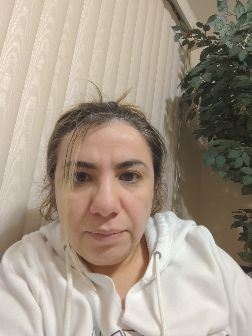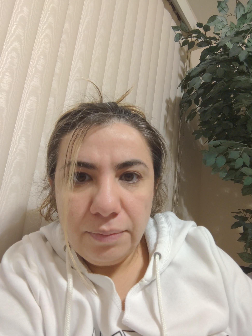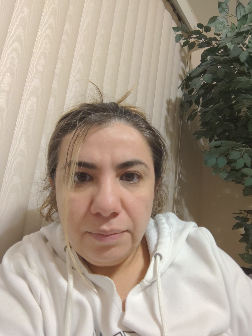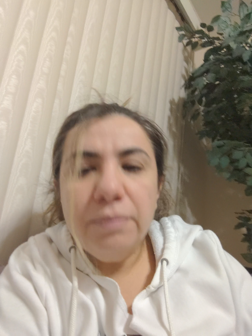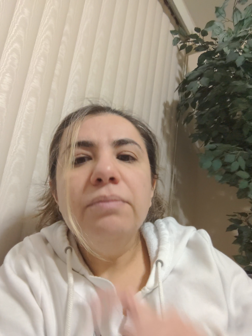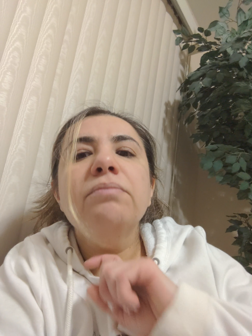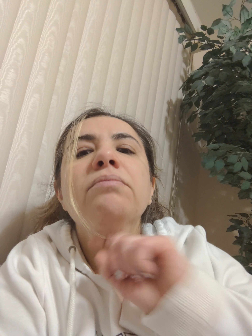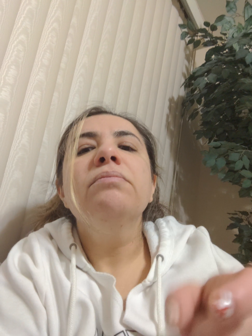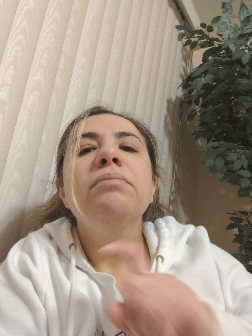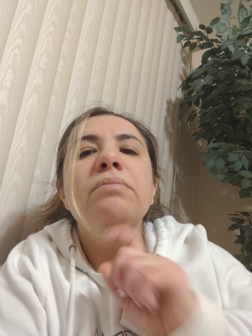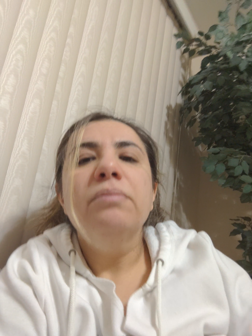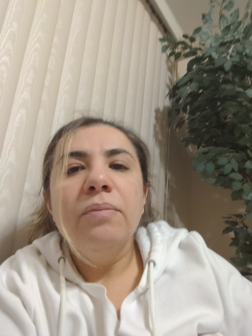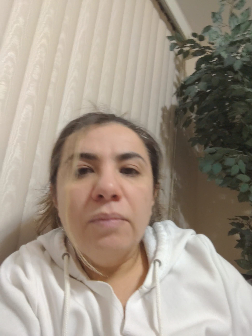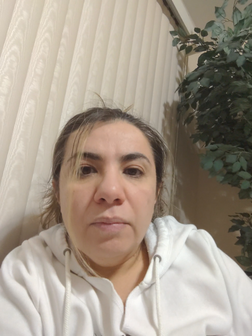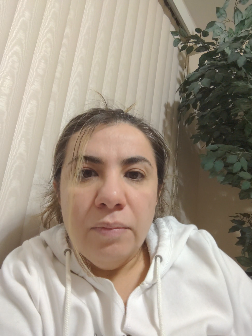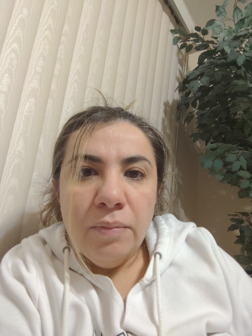garbage